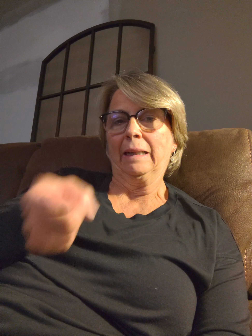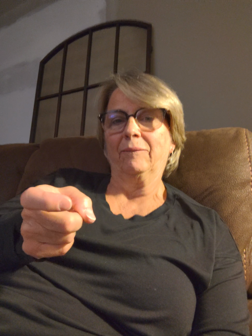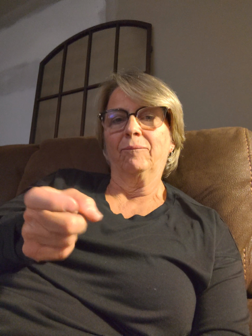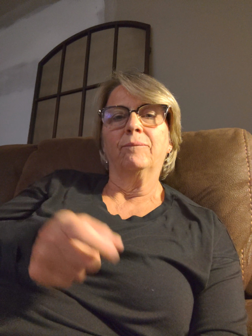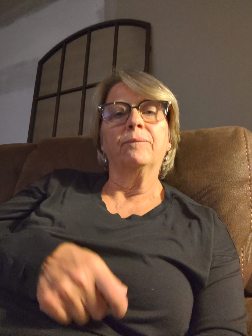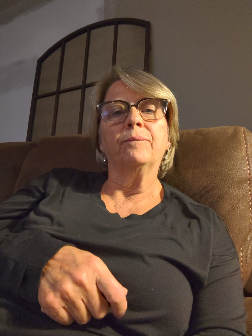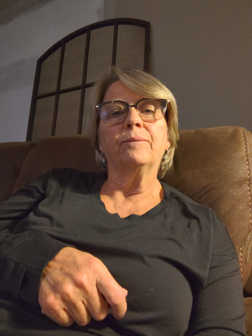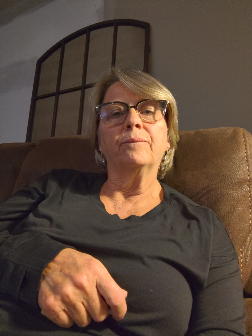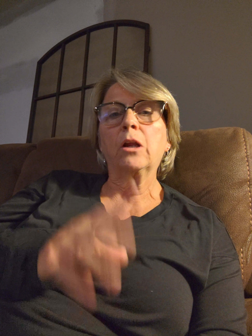gift